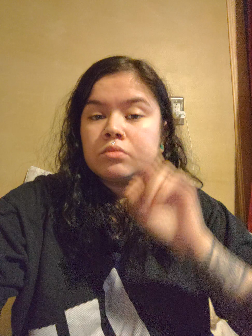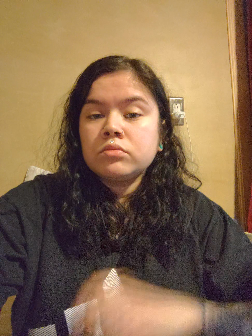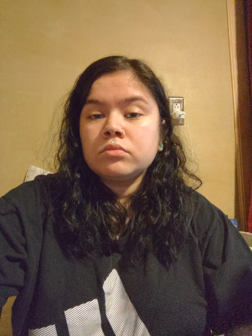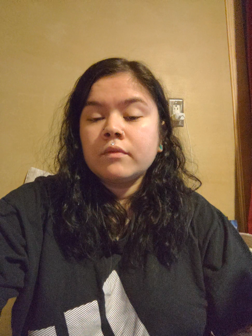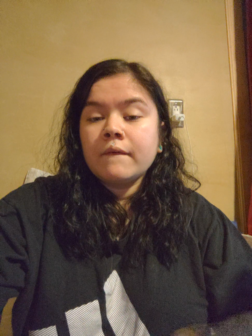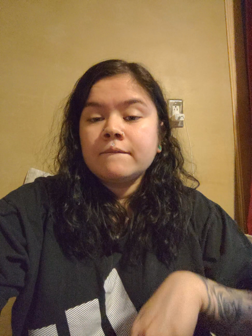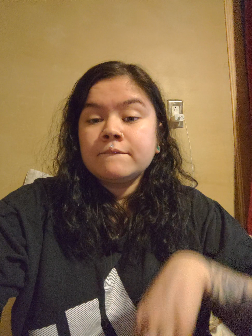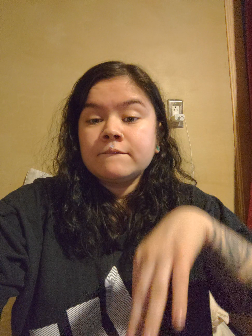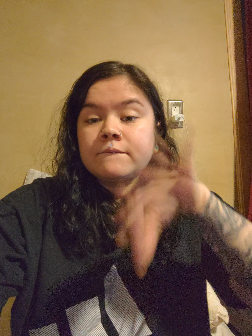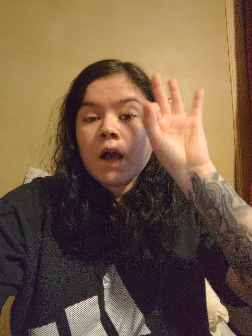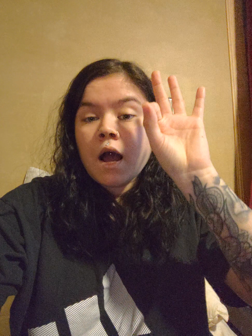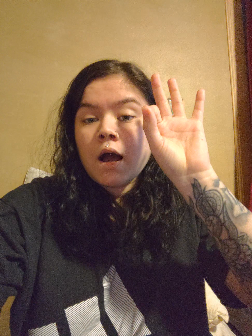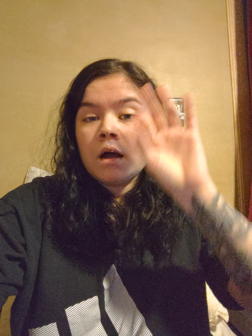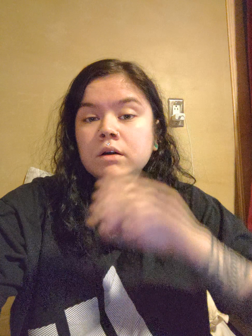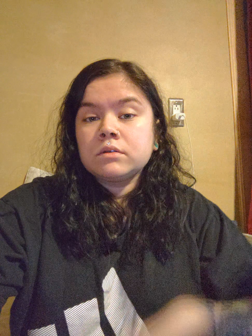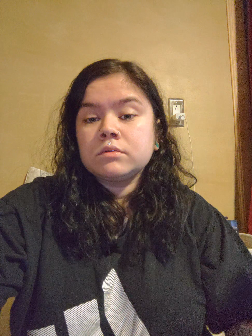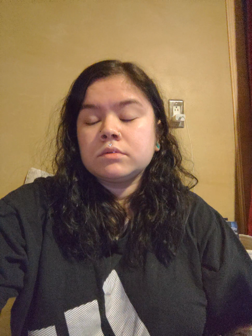find